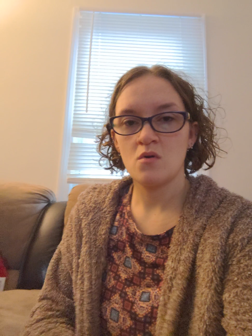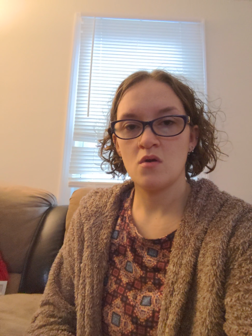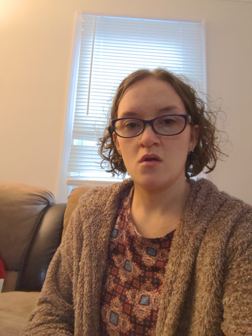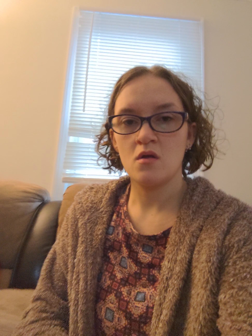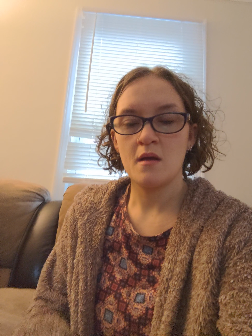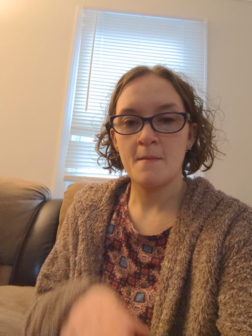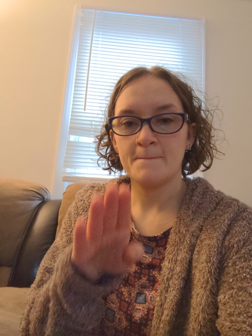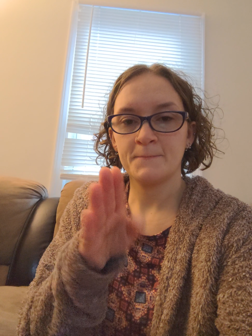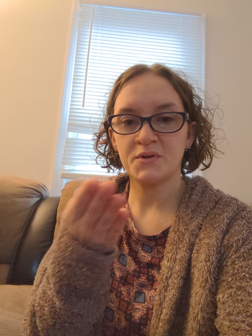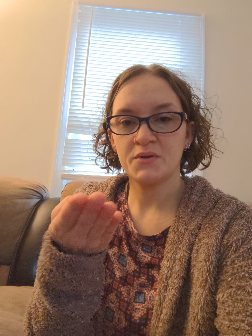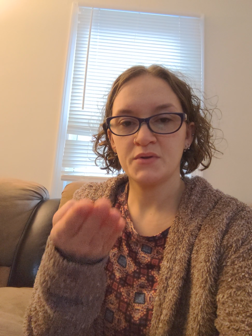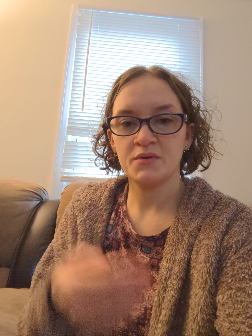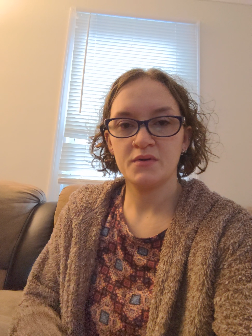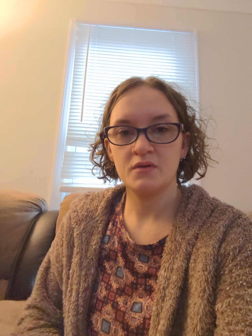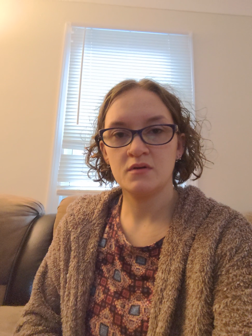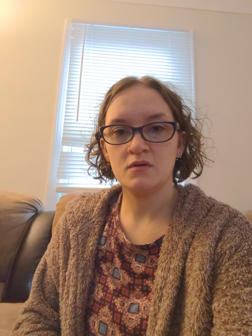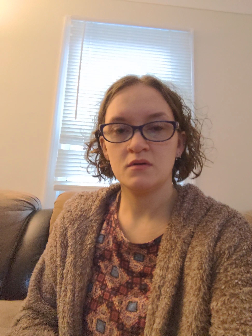book